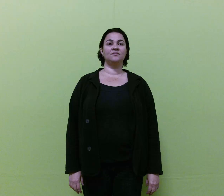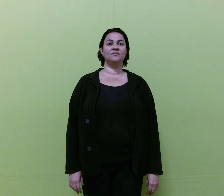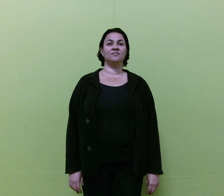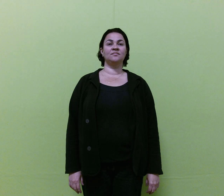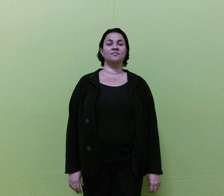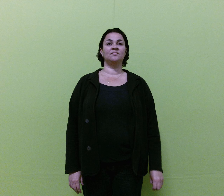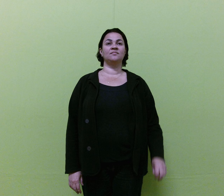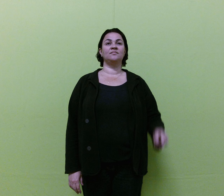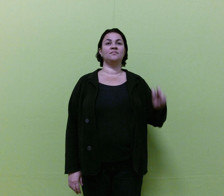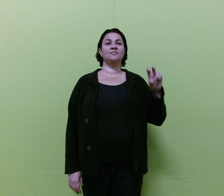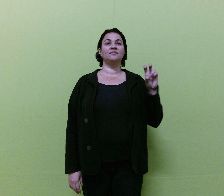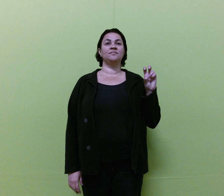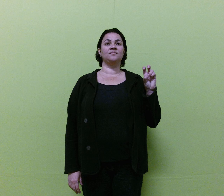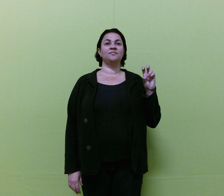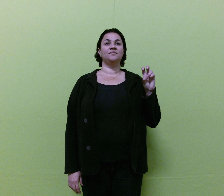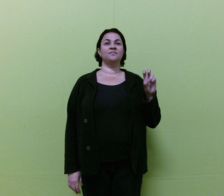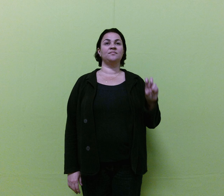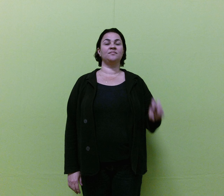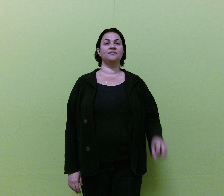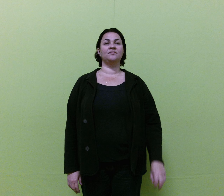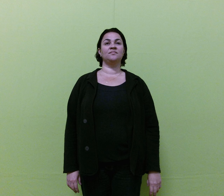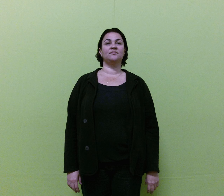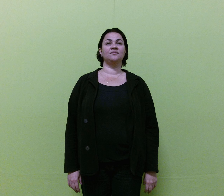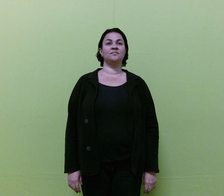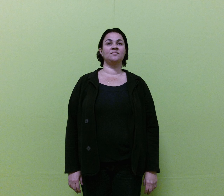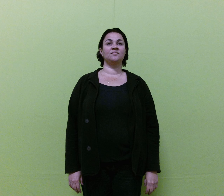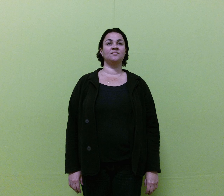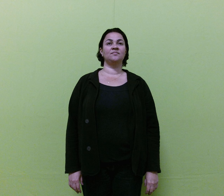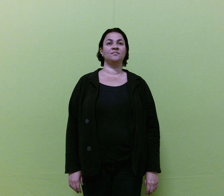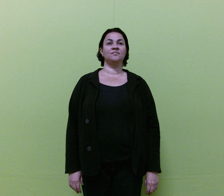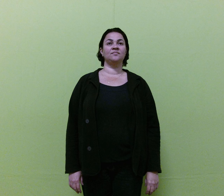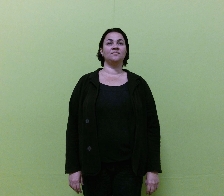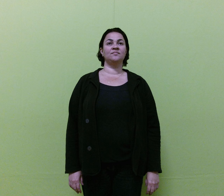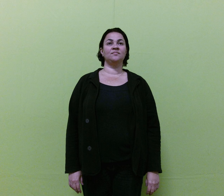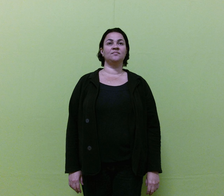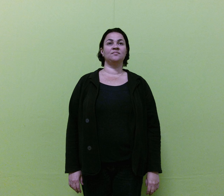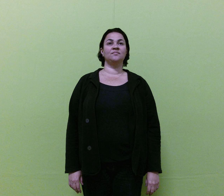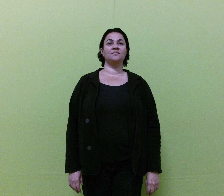cinco